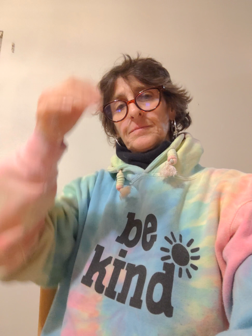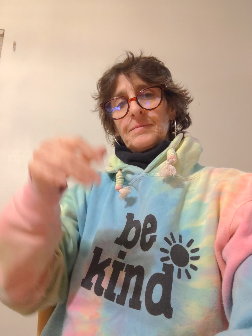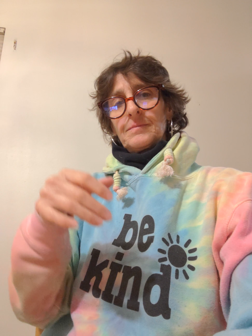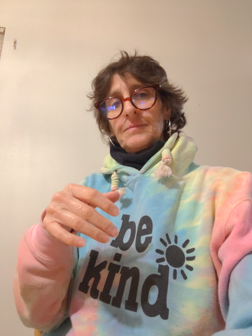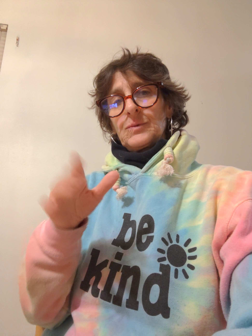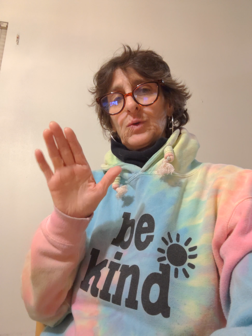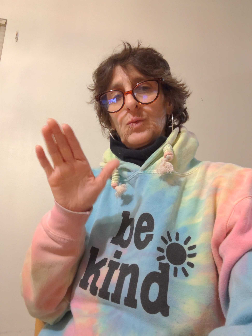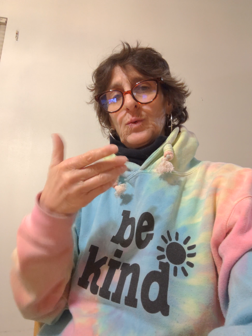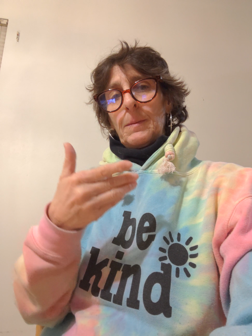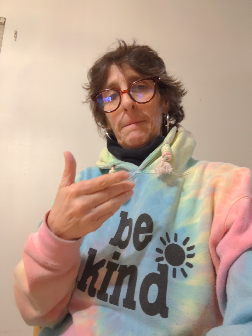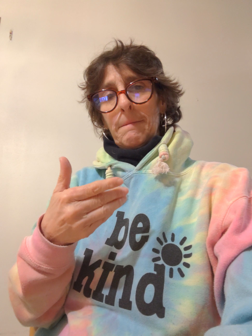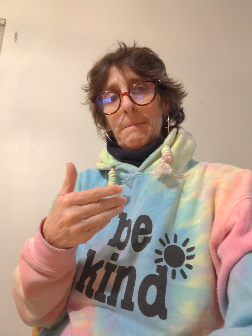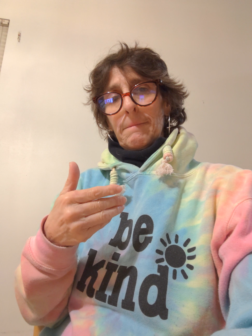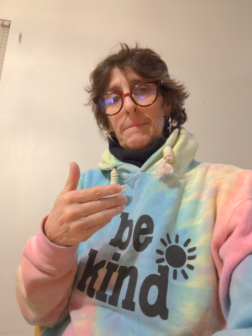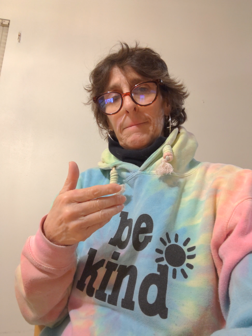room